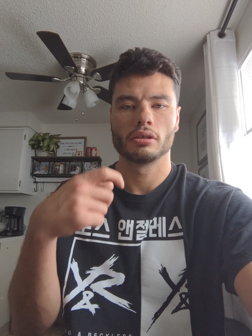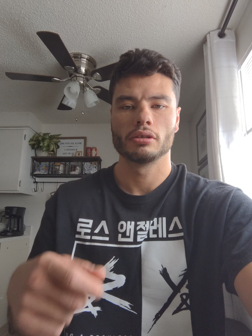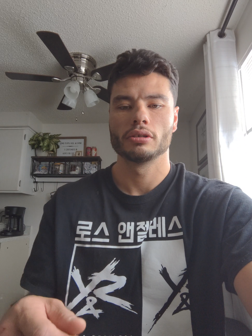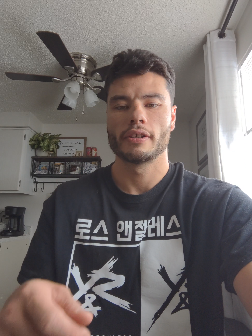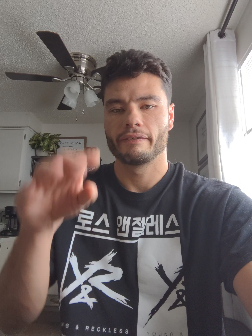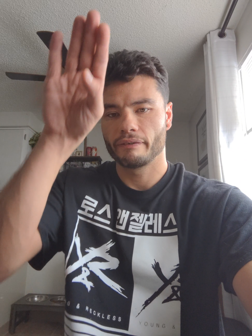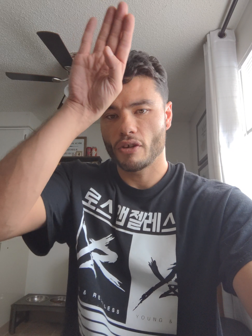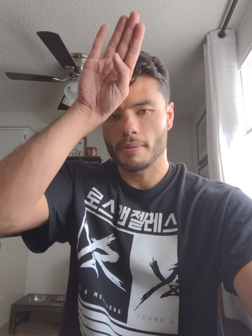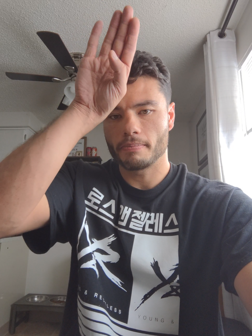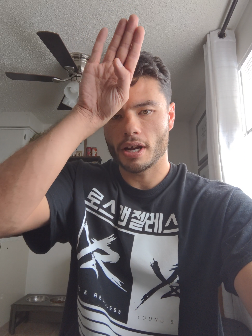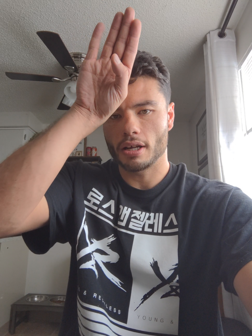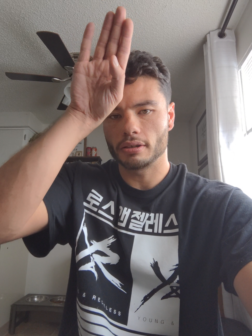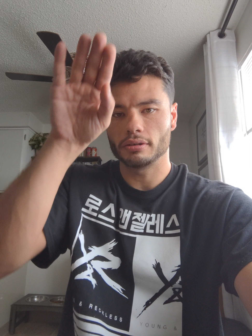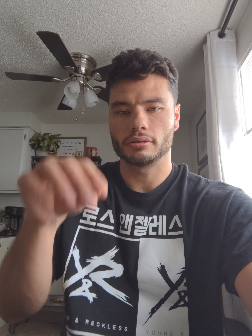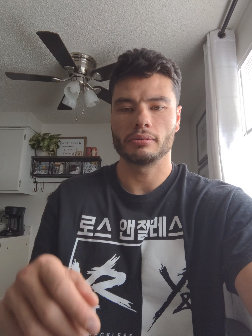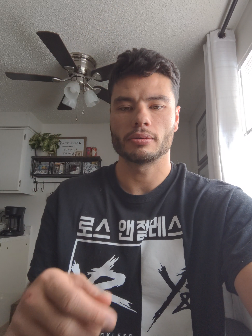fireman